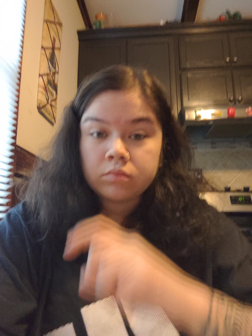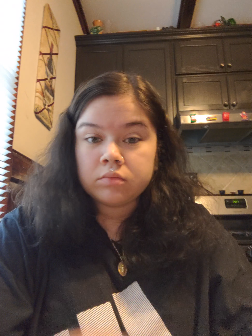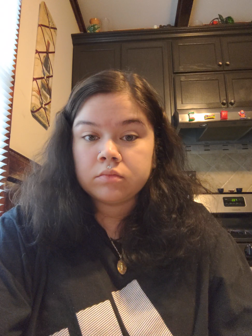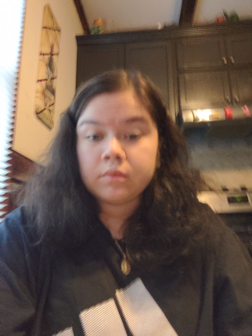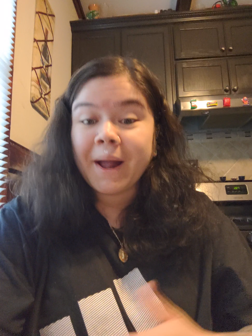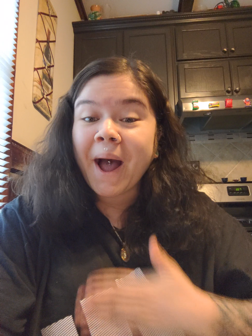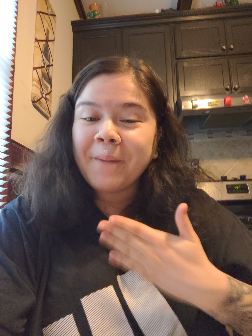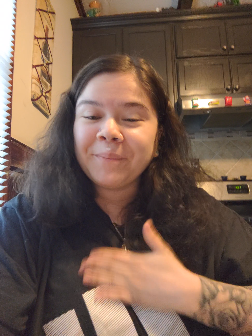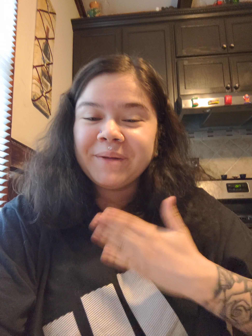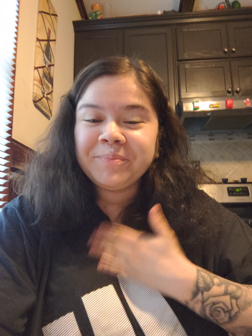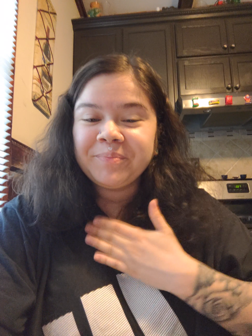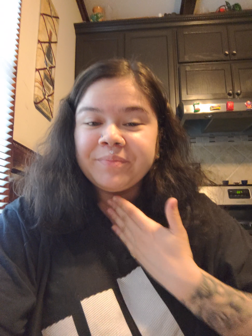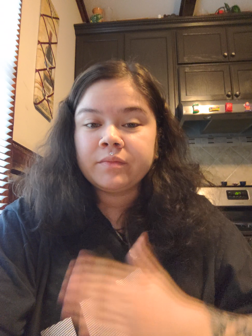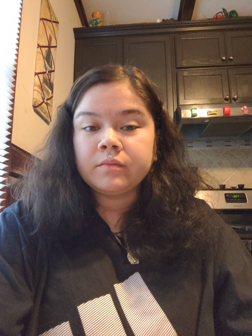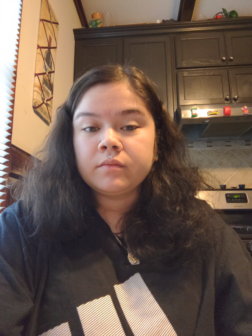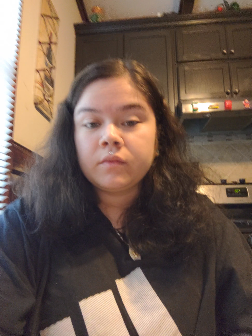happy